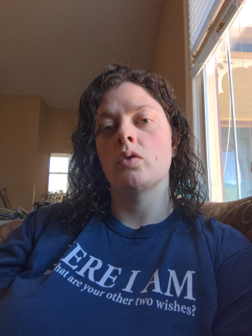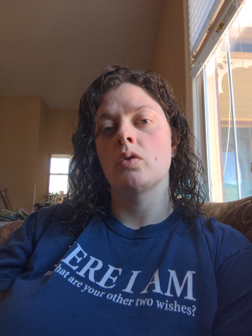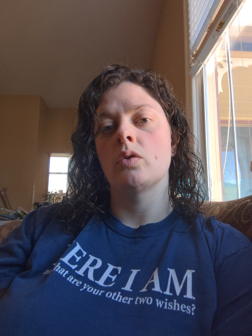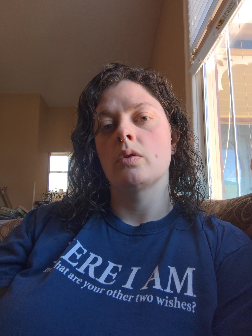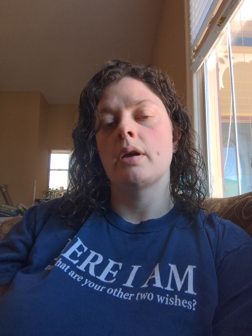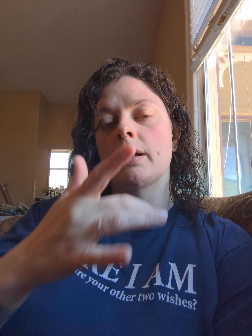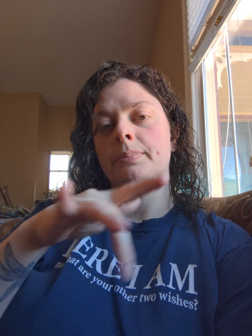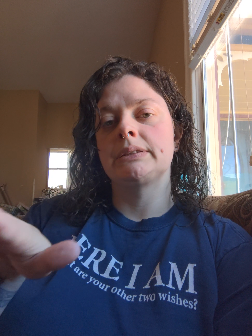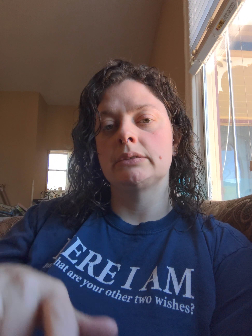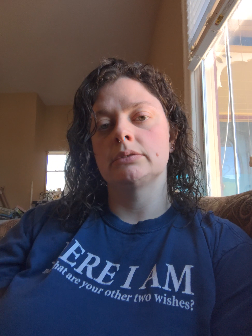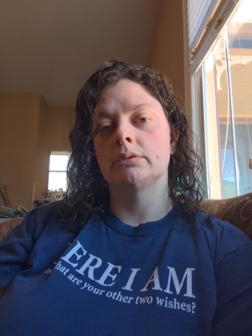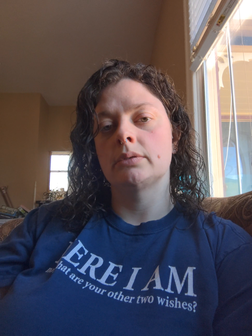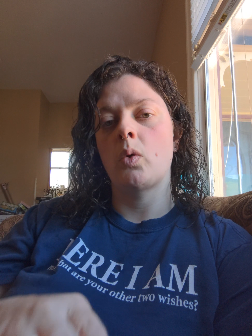empty